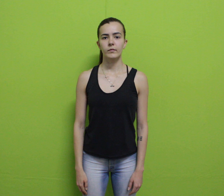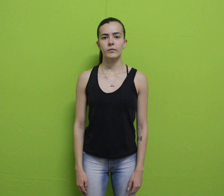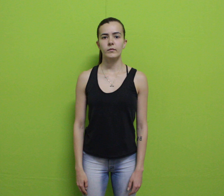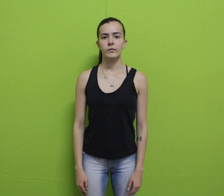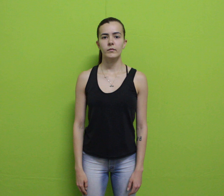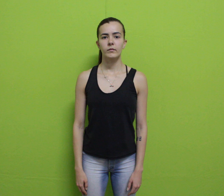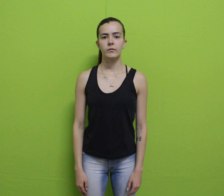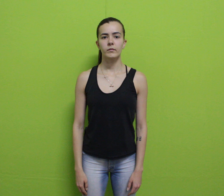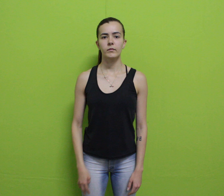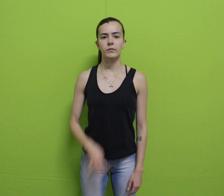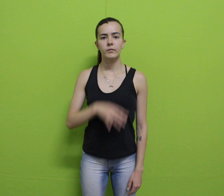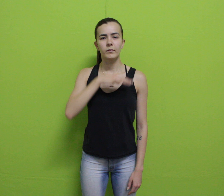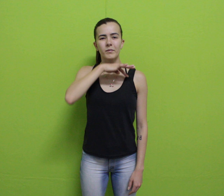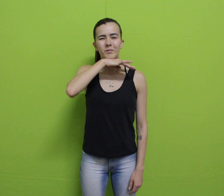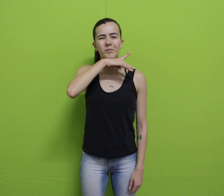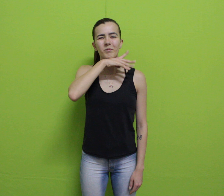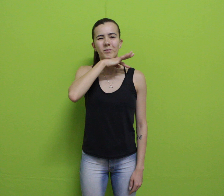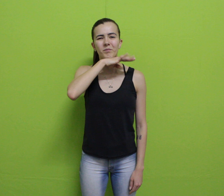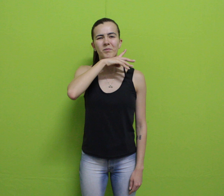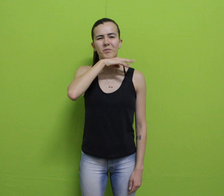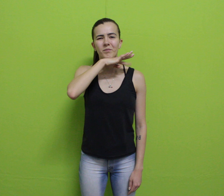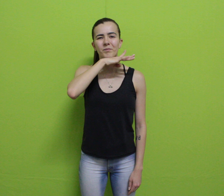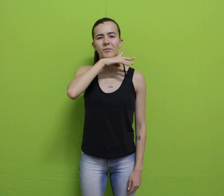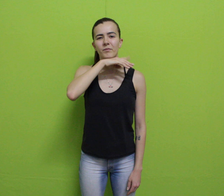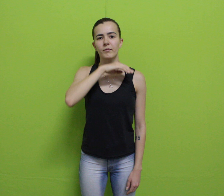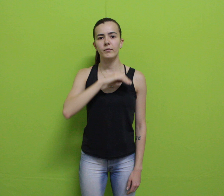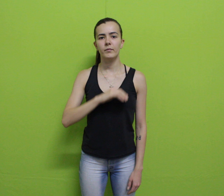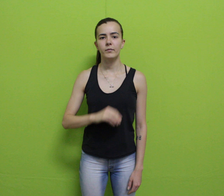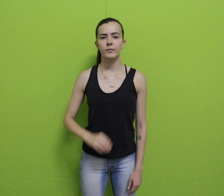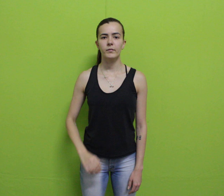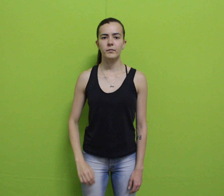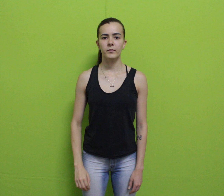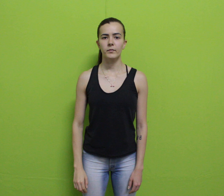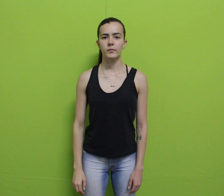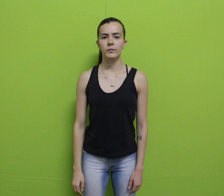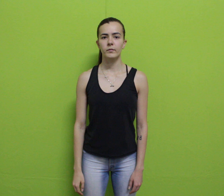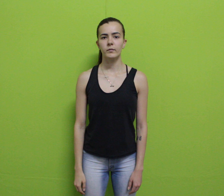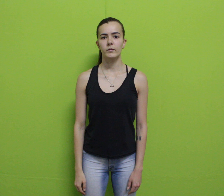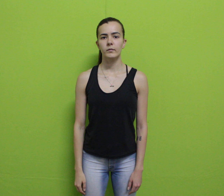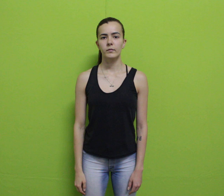ruim